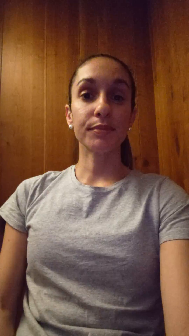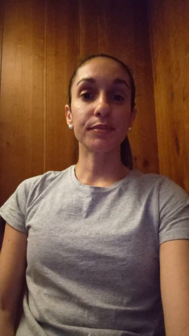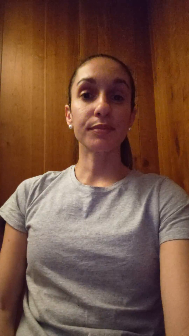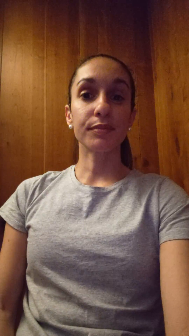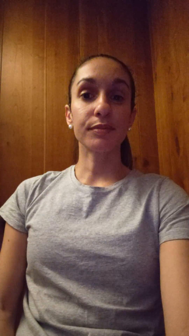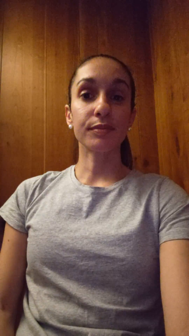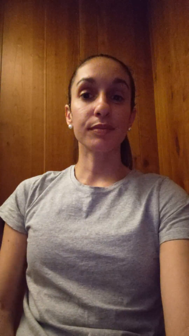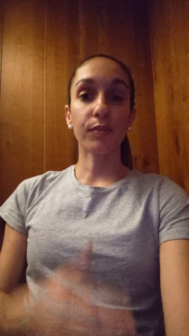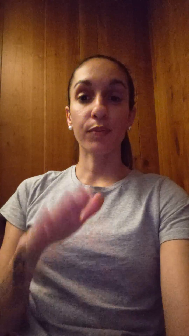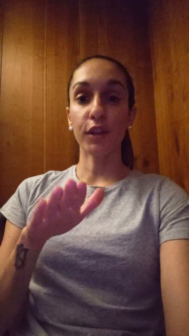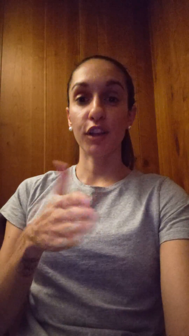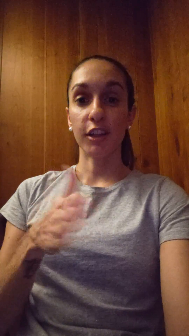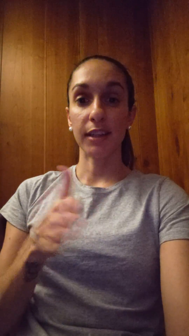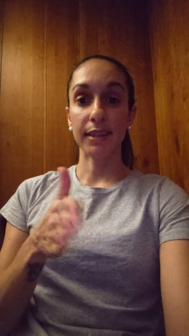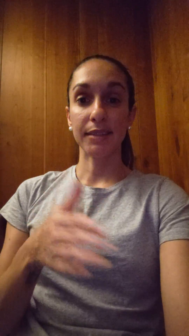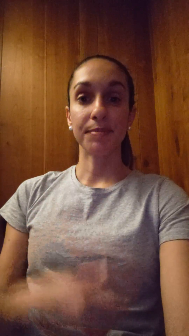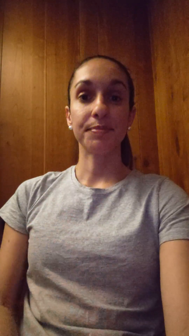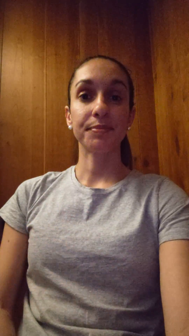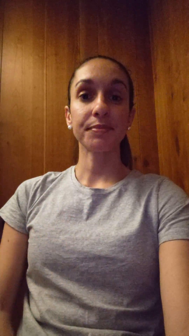cook